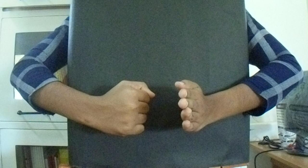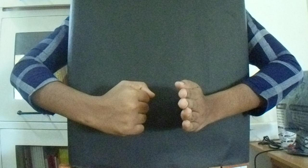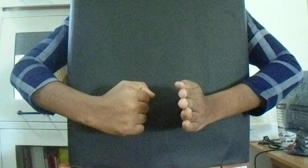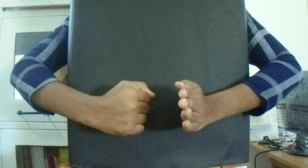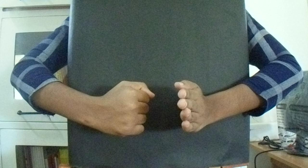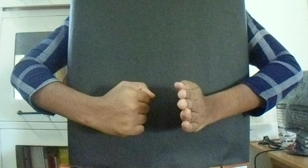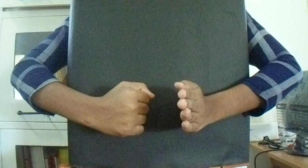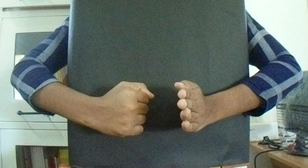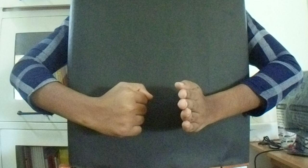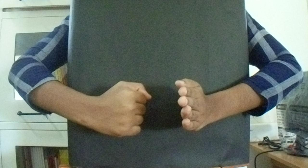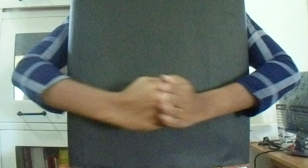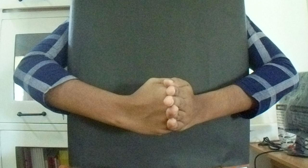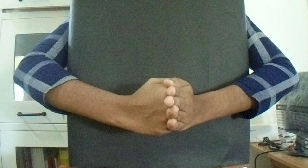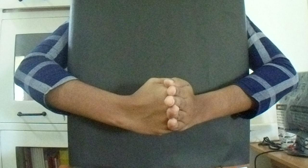accident